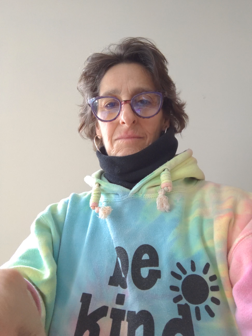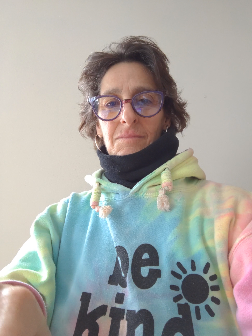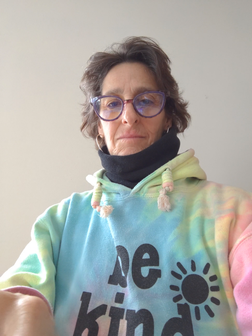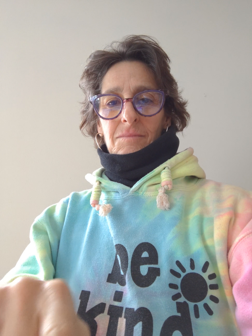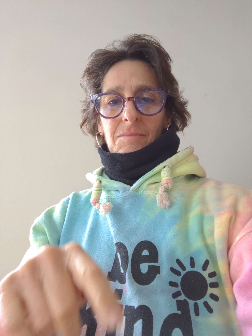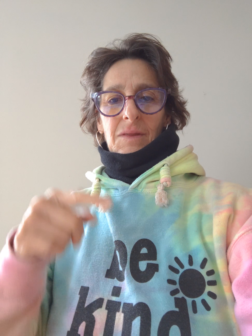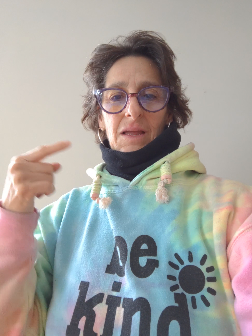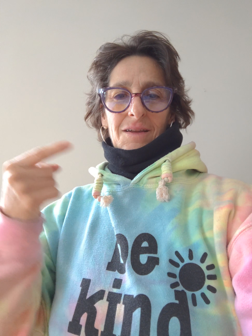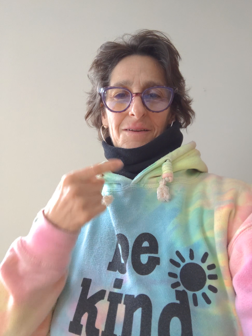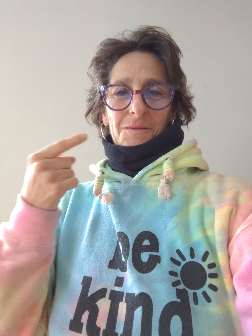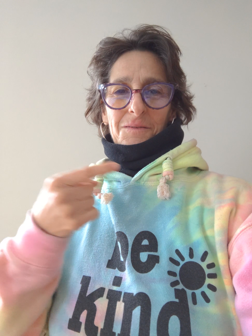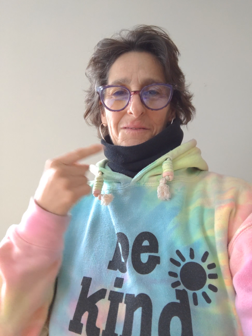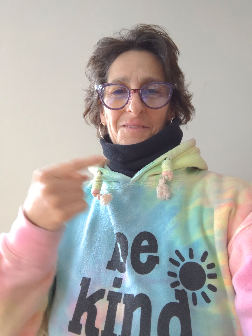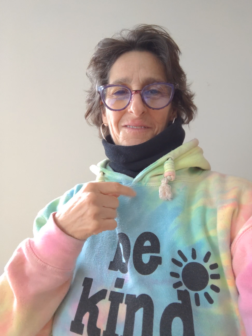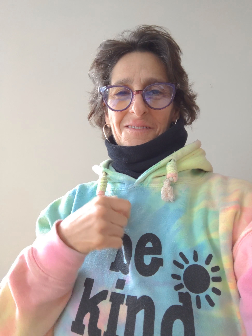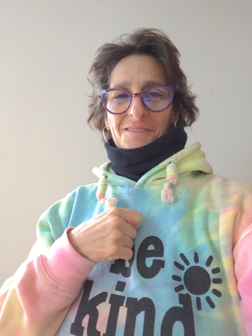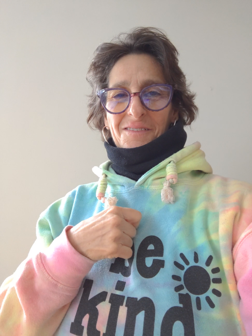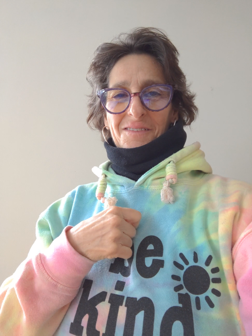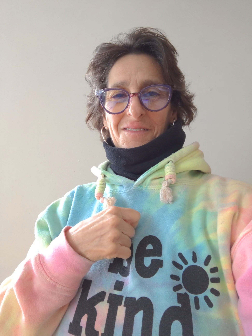owie